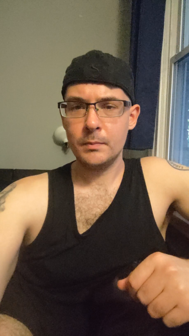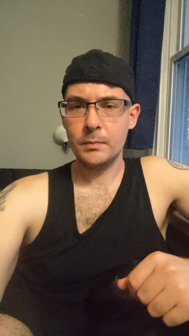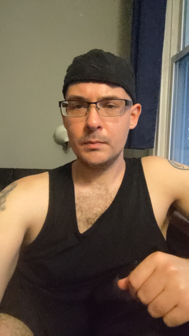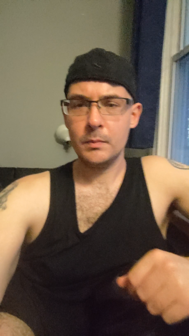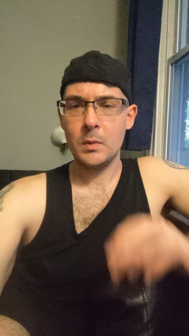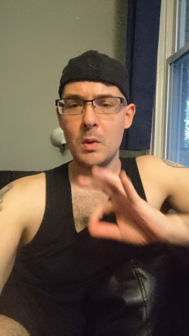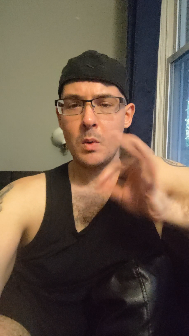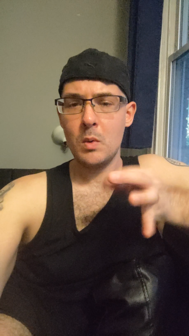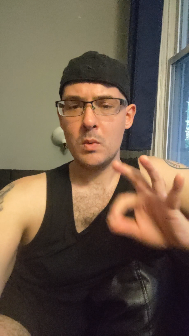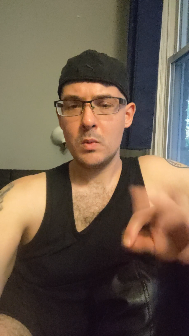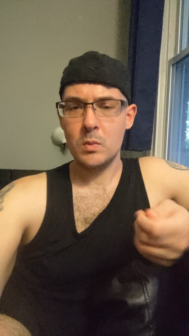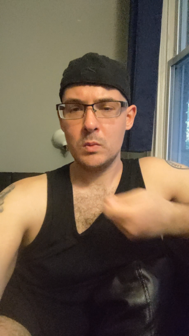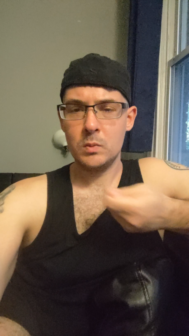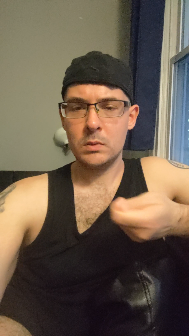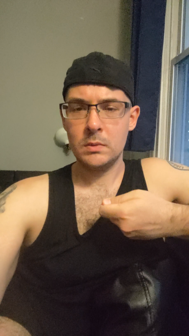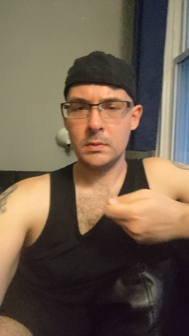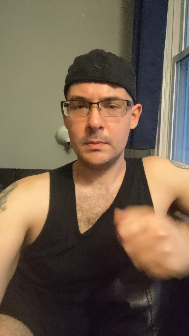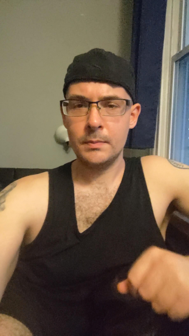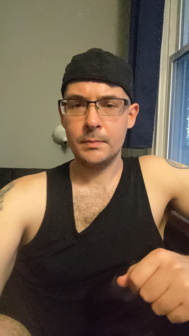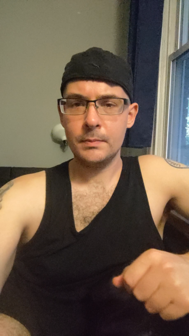hose